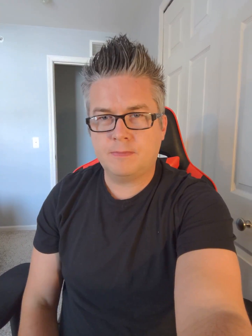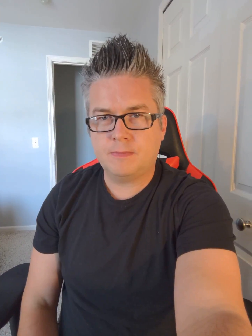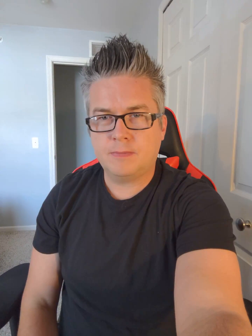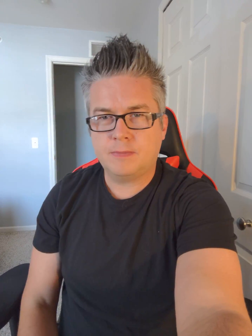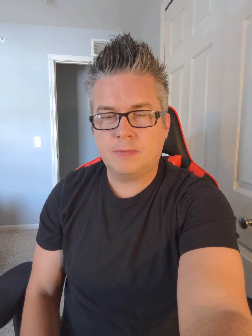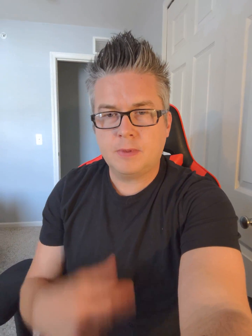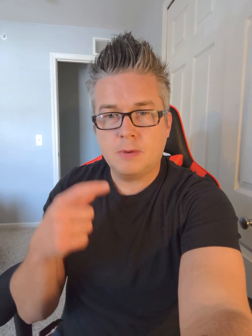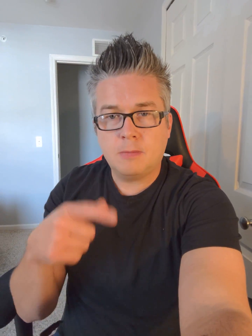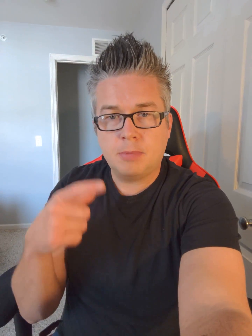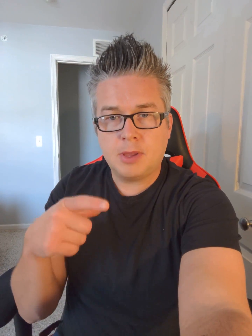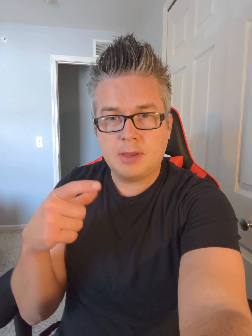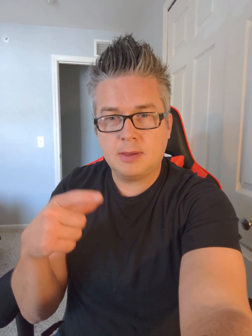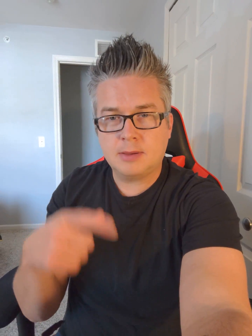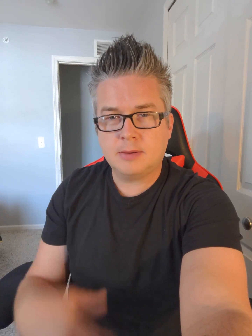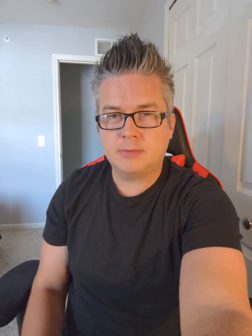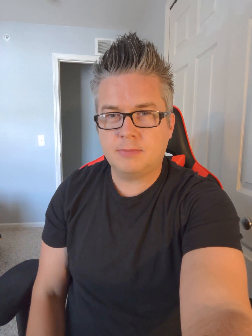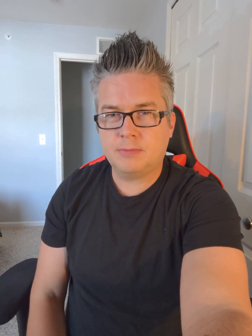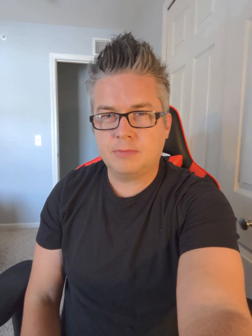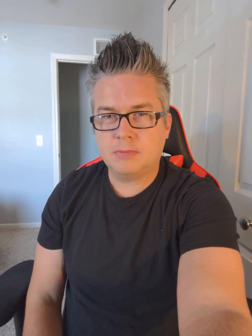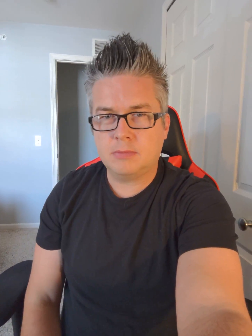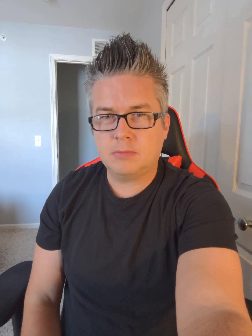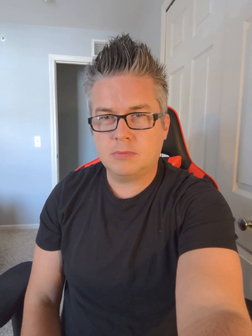plate